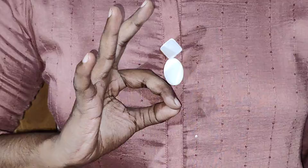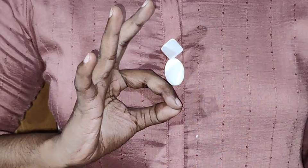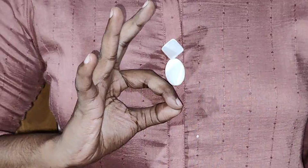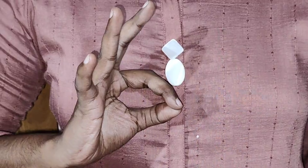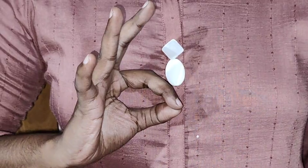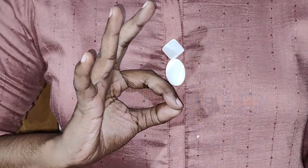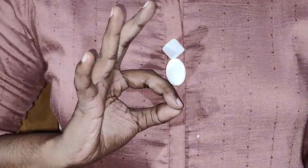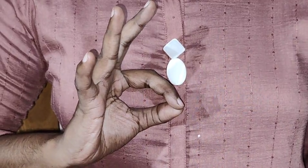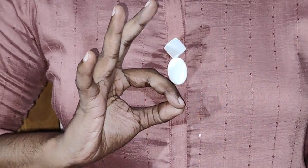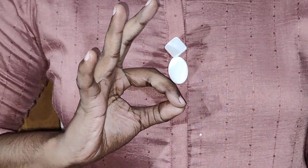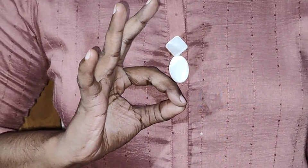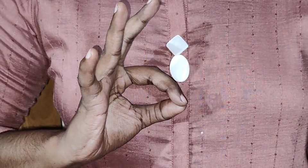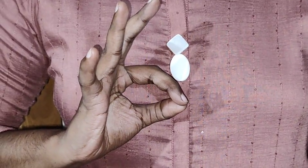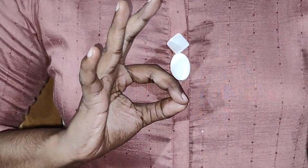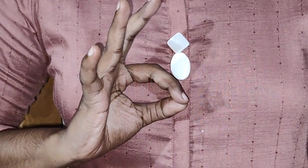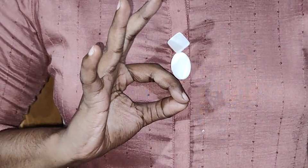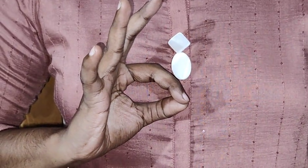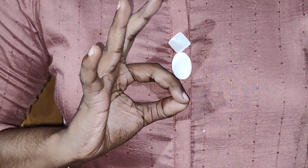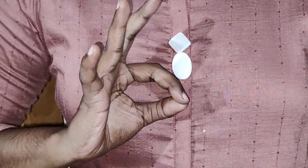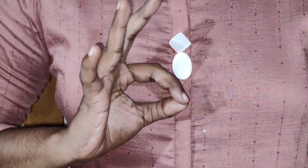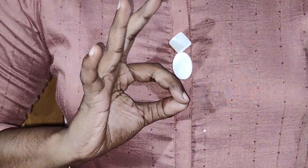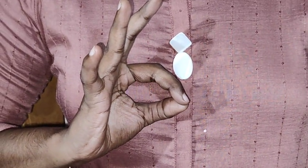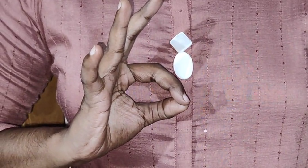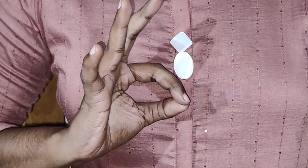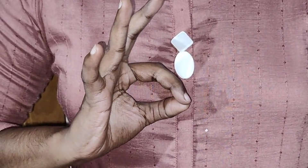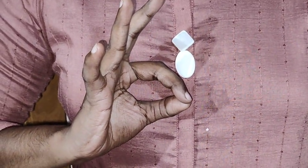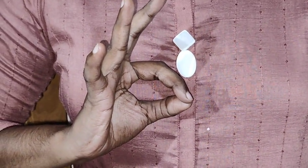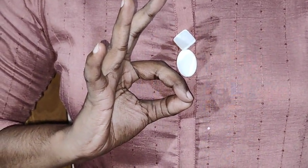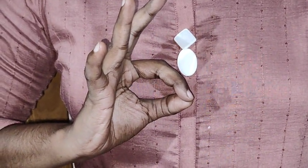ഒ